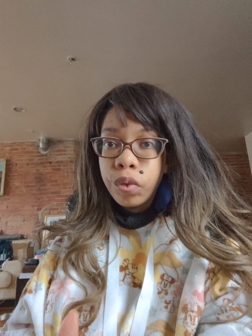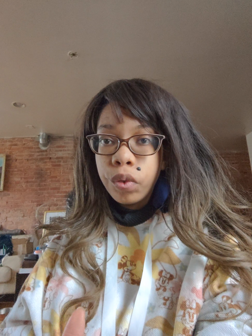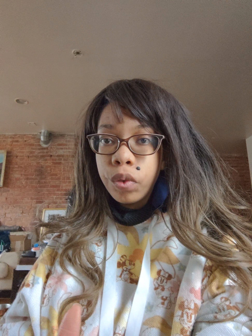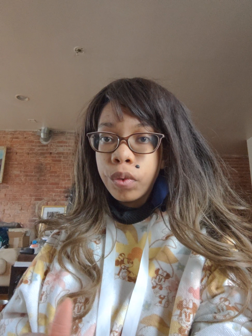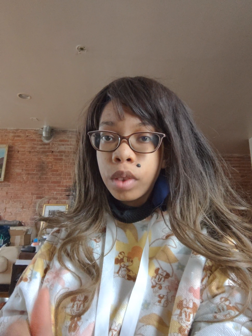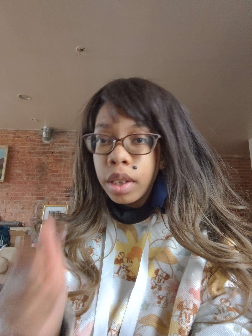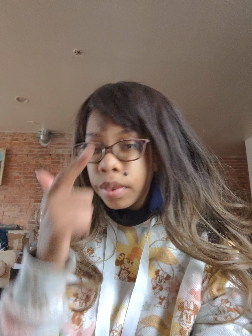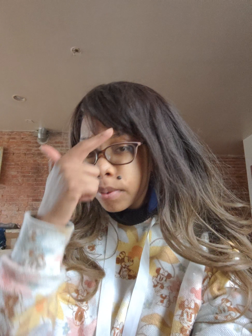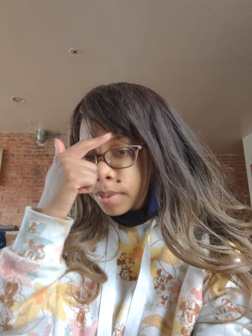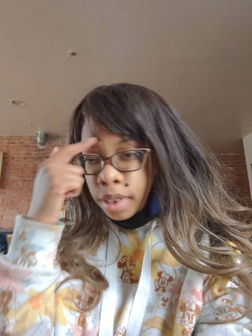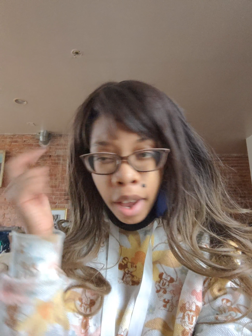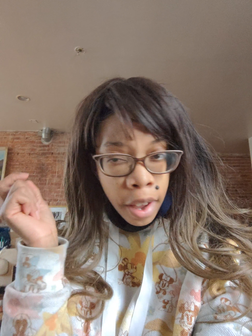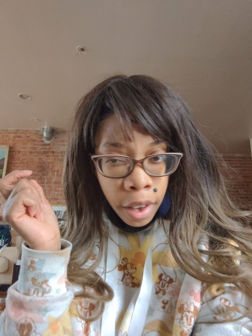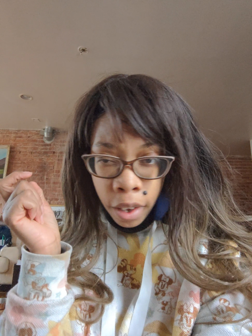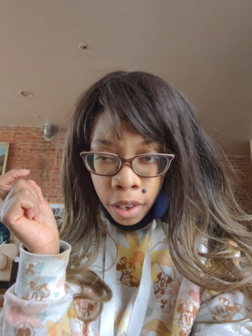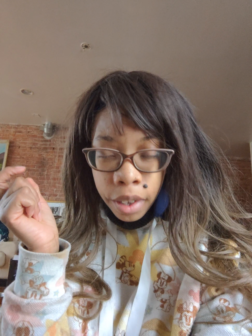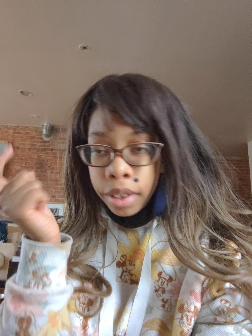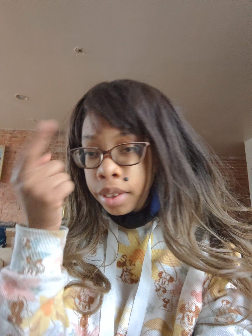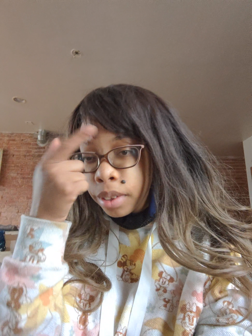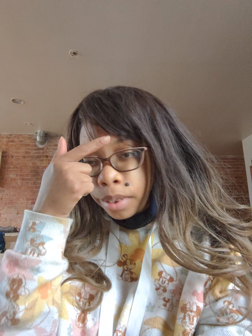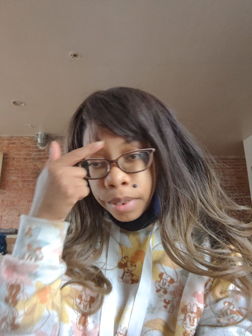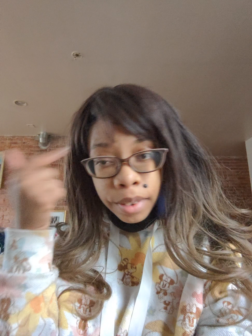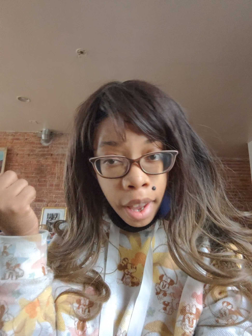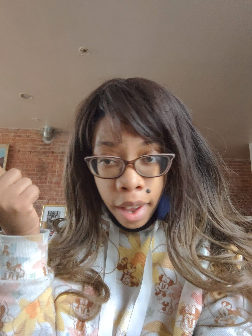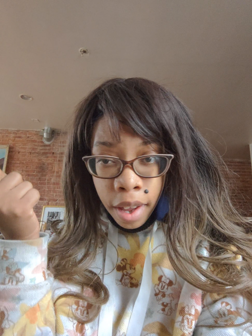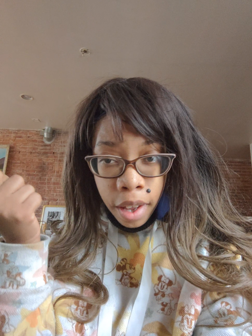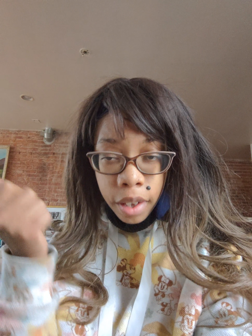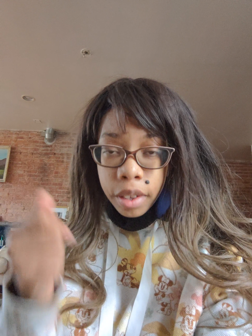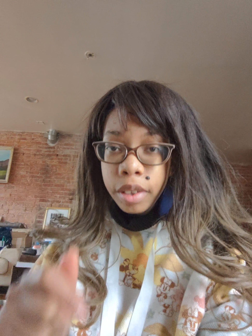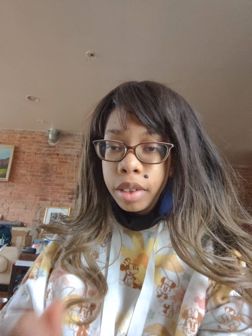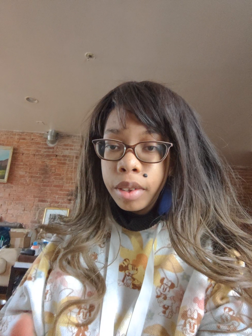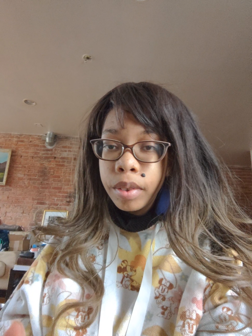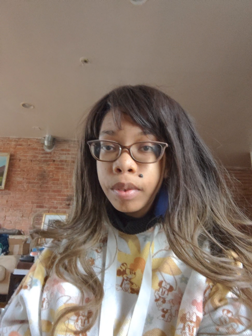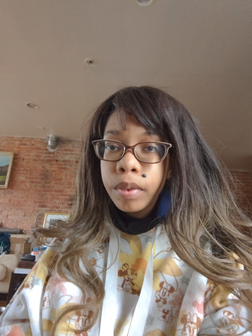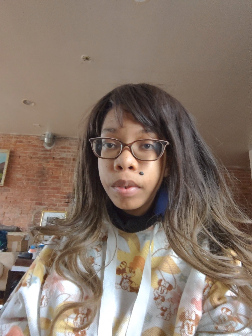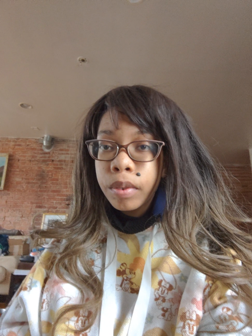because